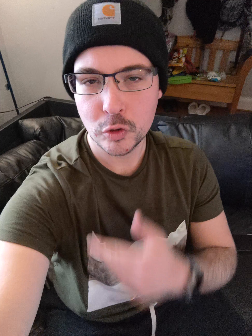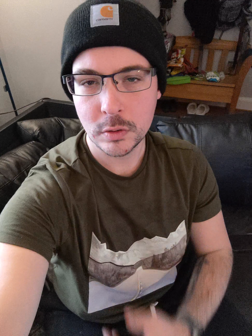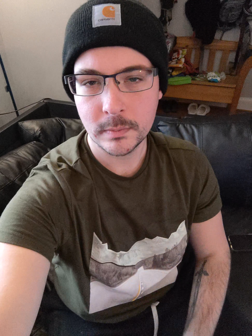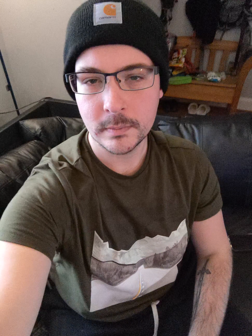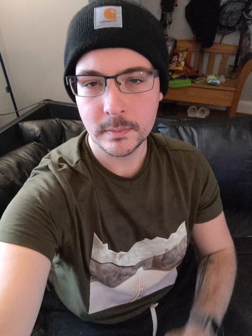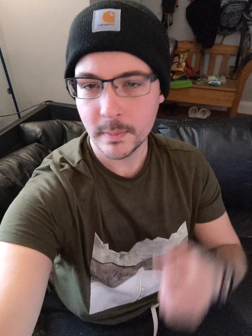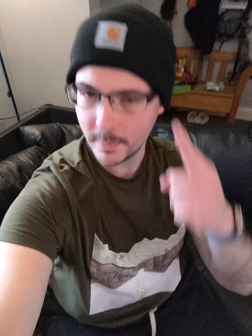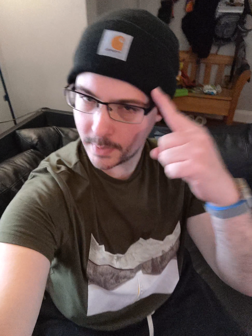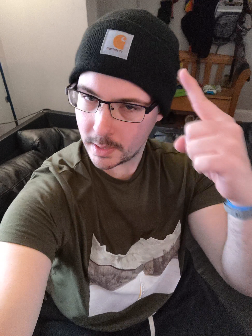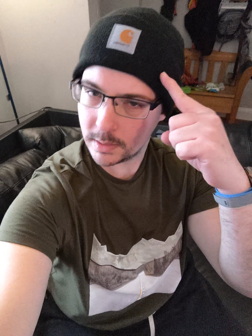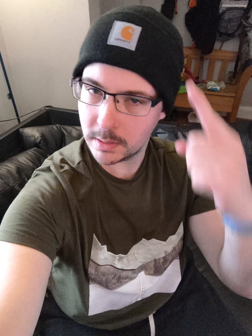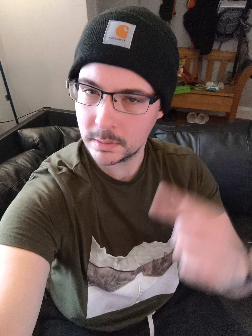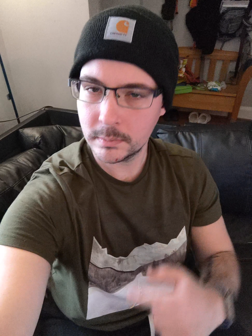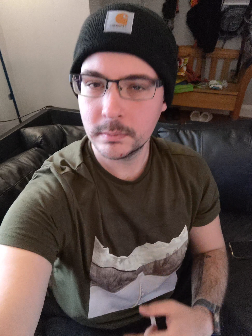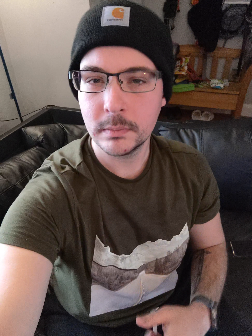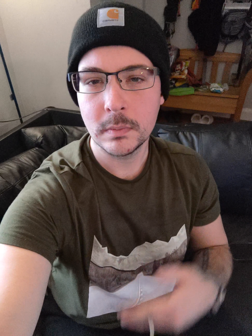penny